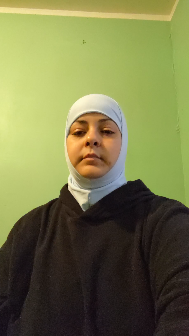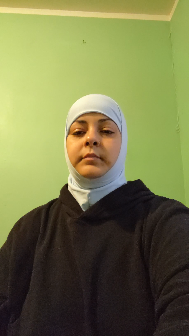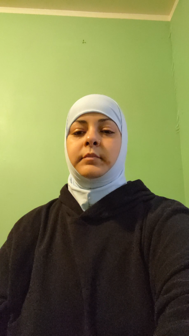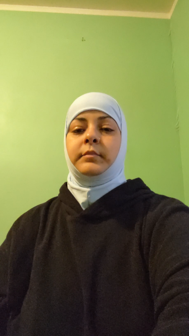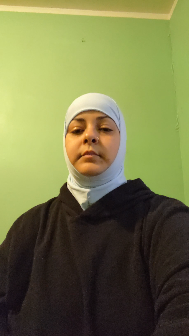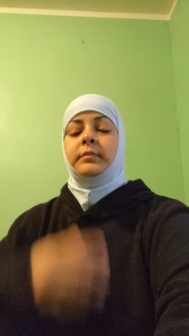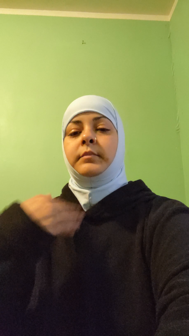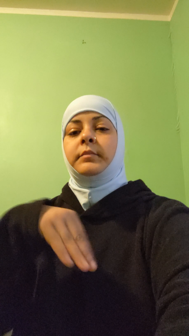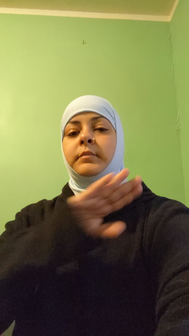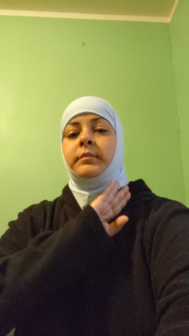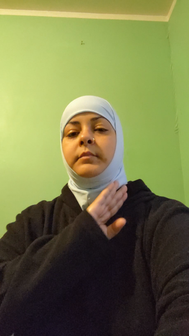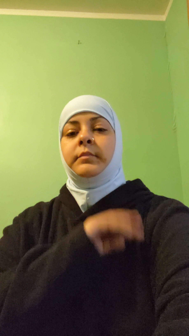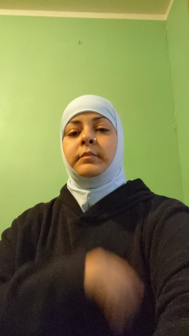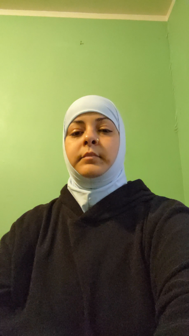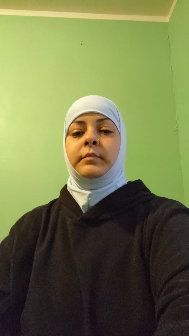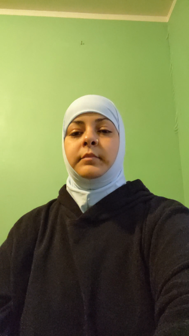scarf